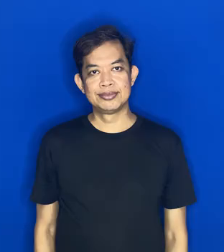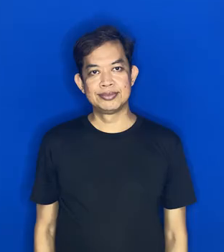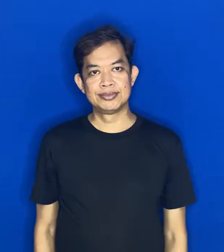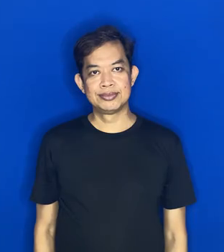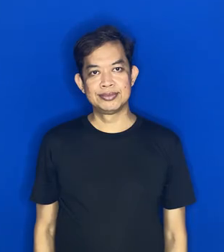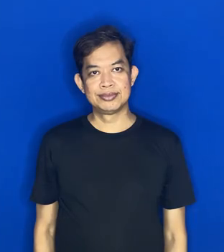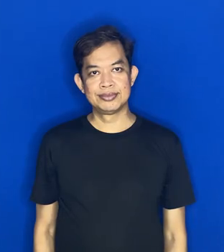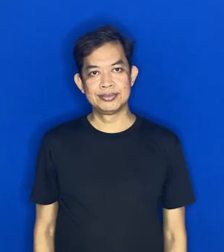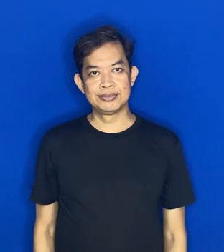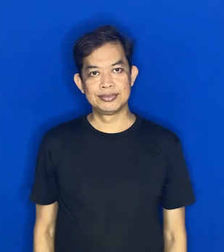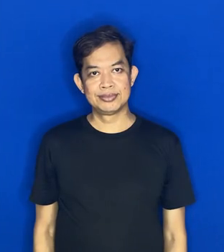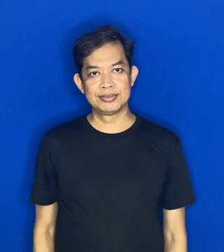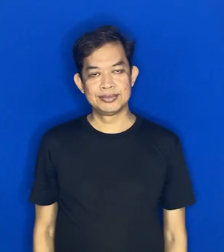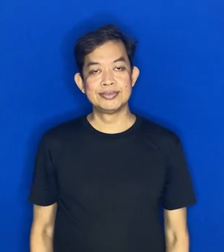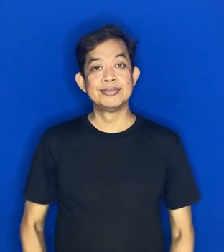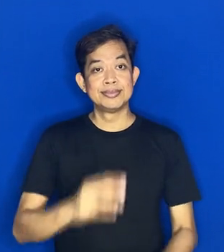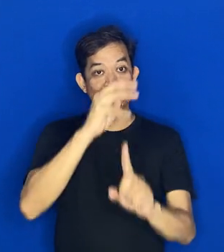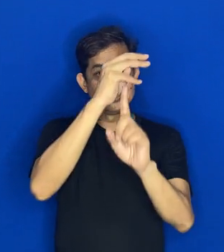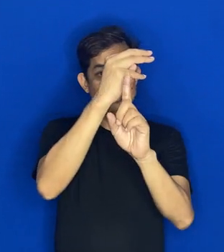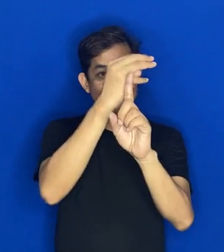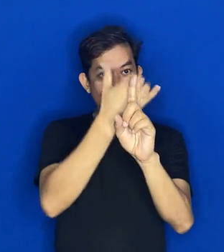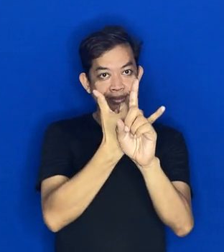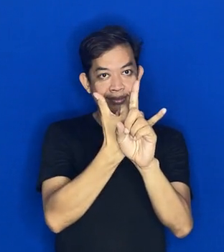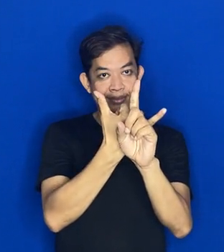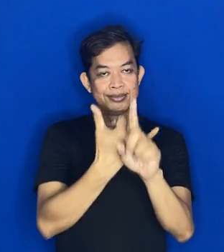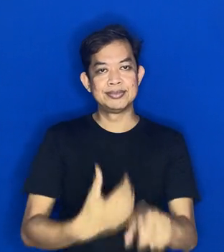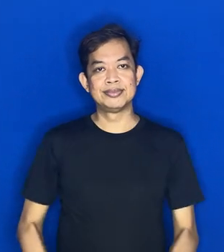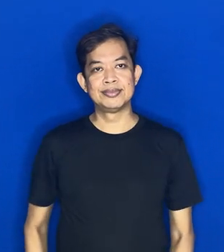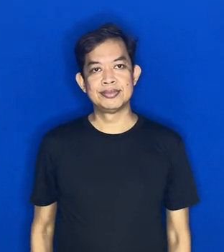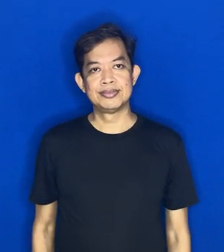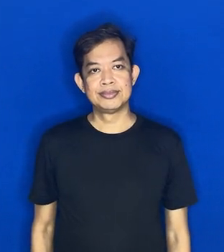may